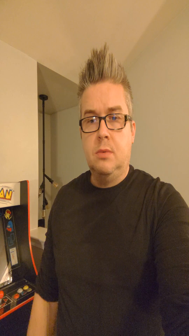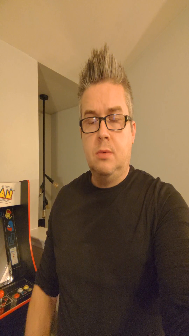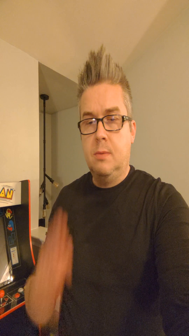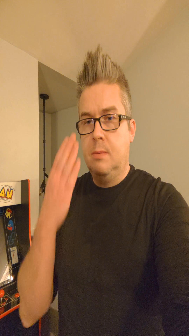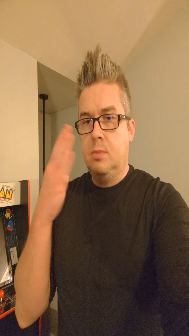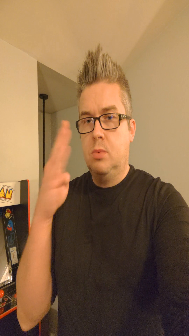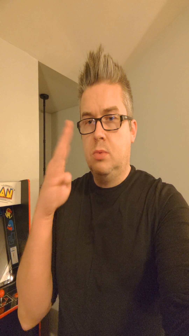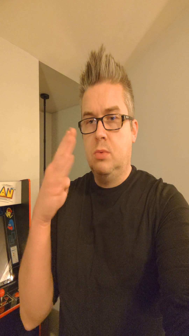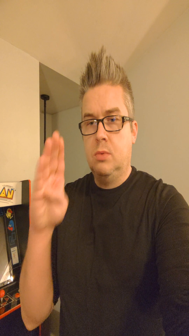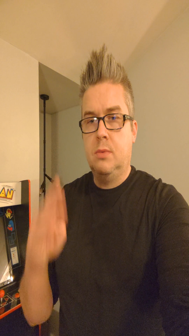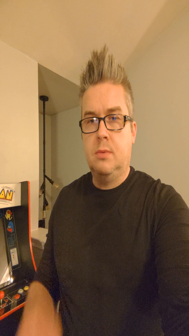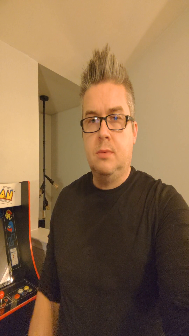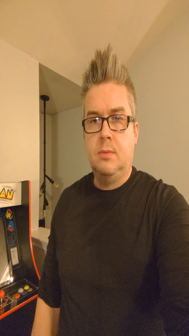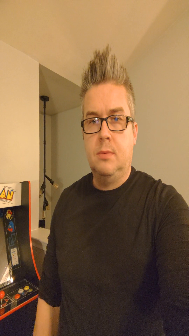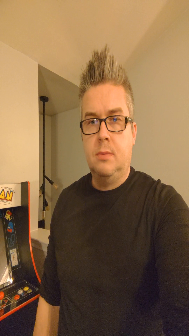blue